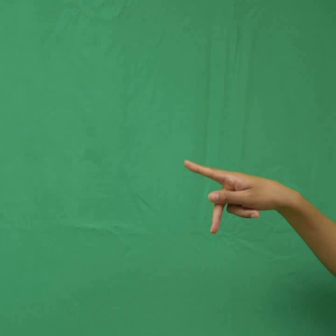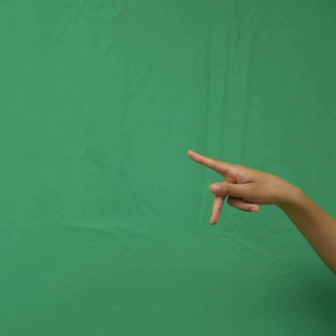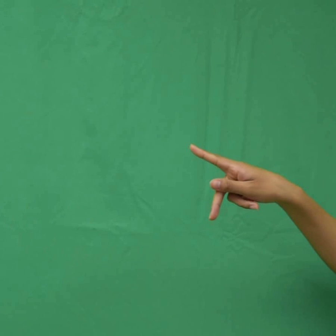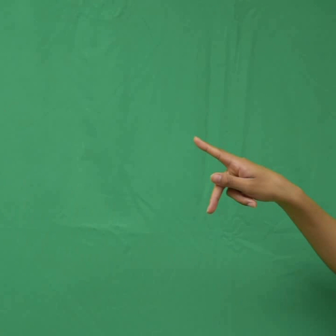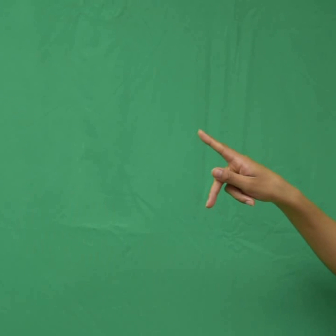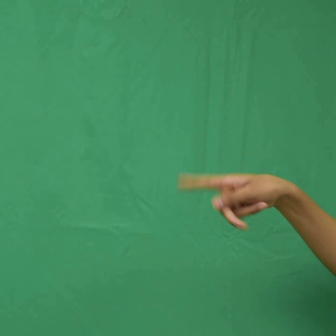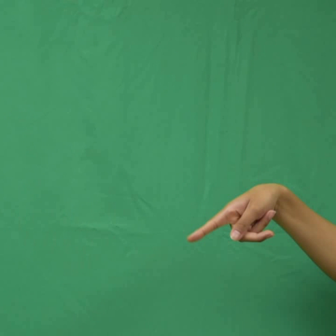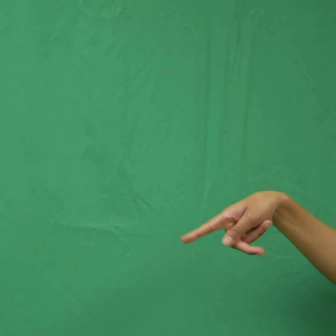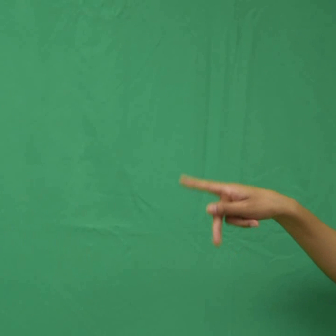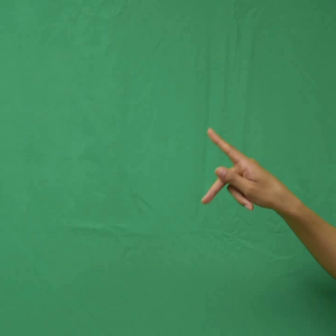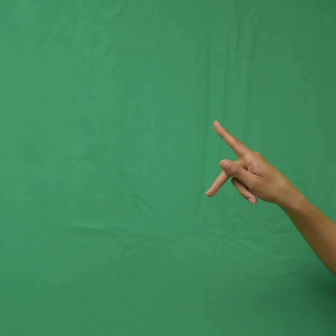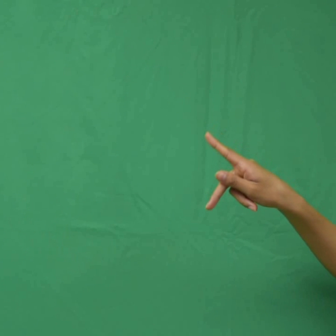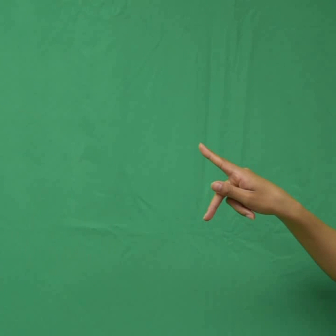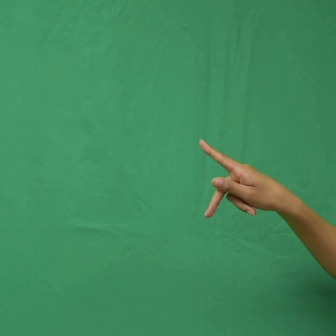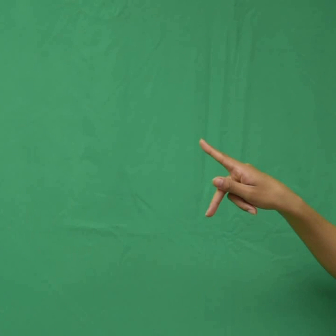K